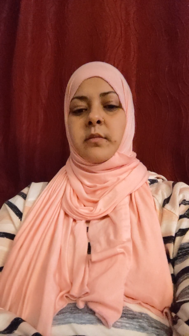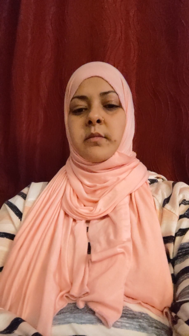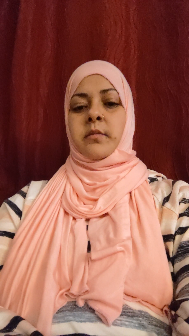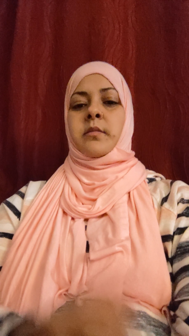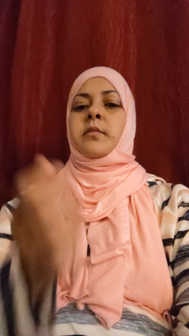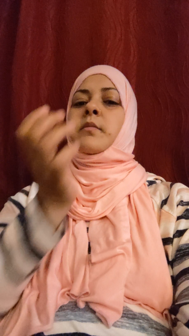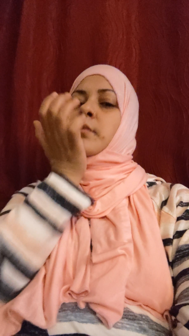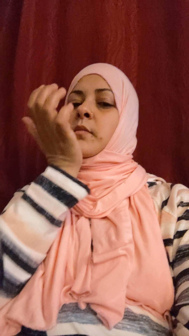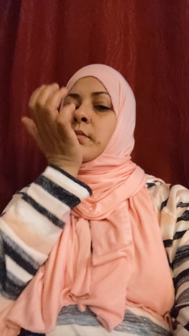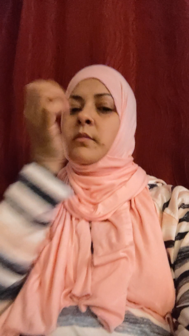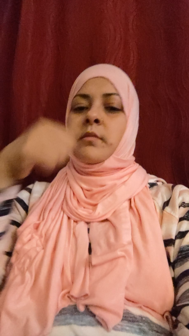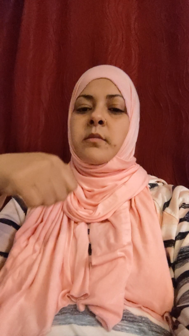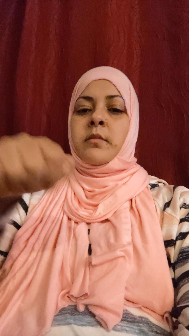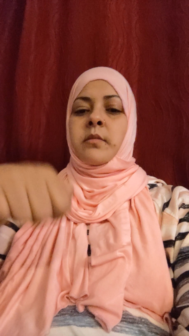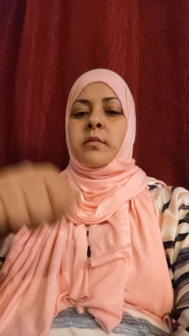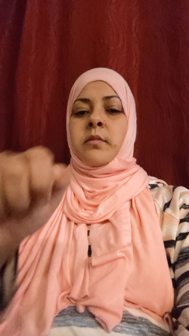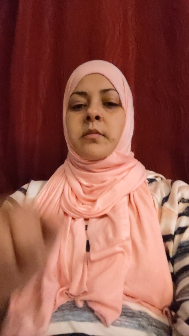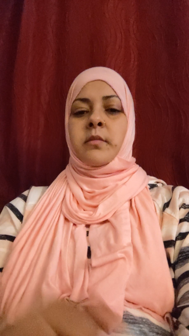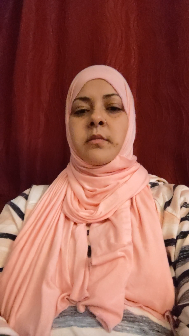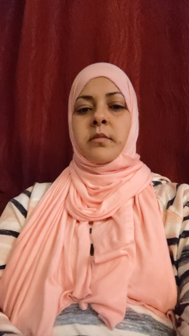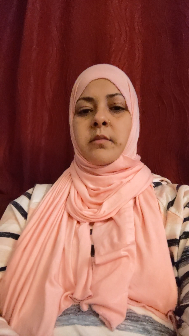lawn mower